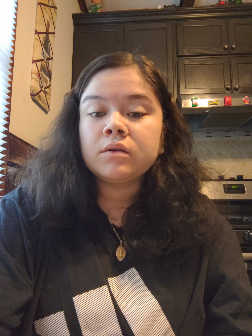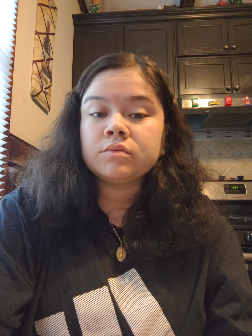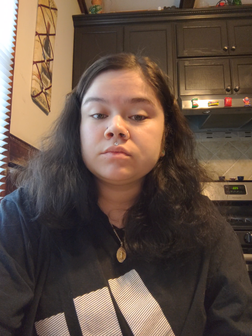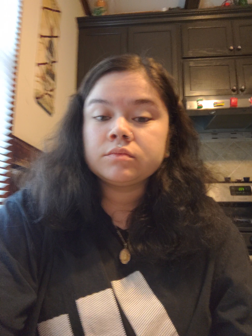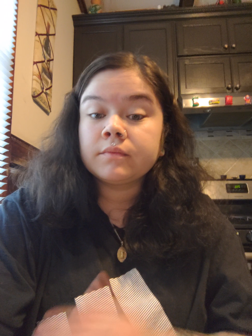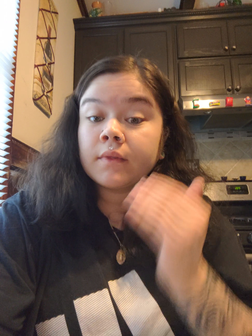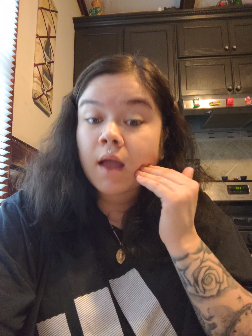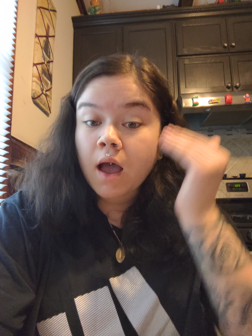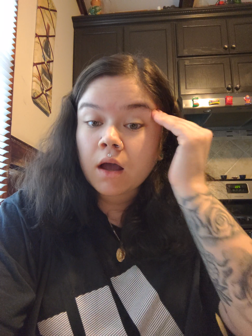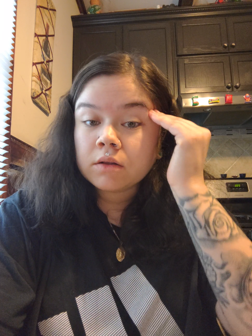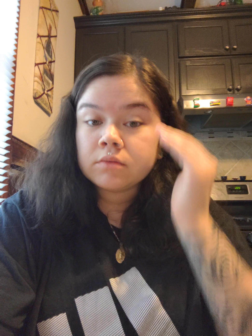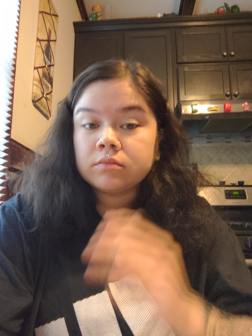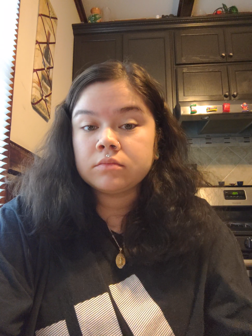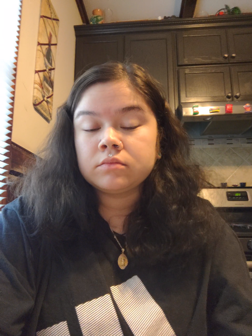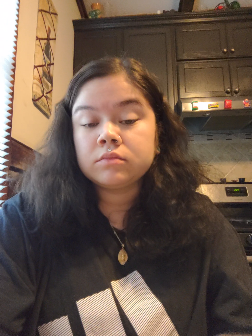head